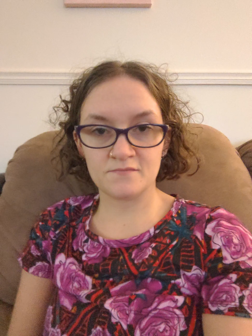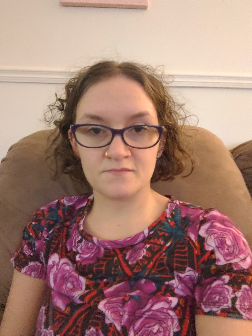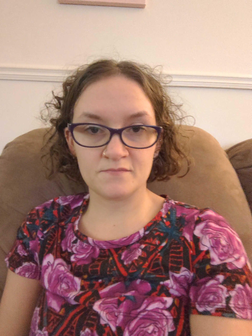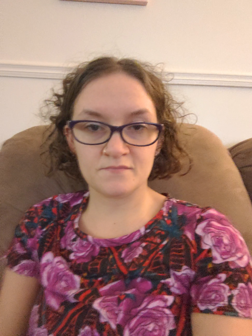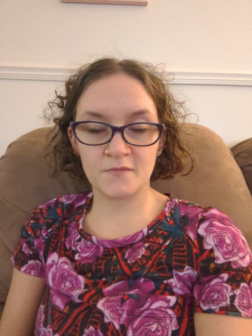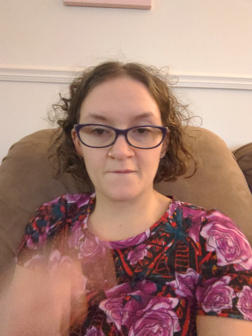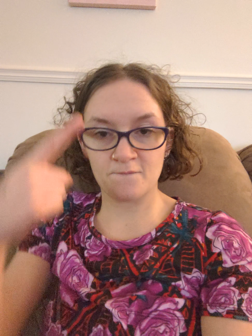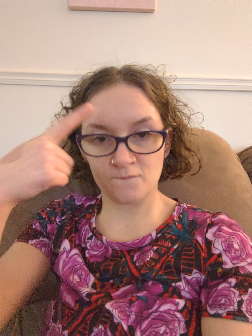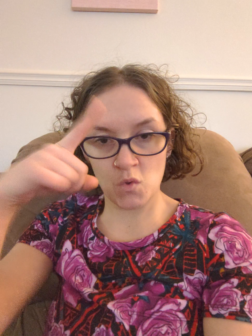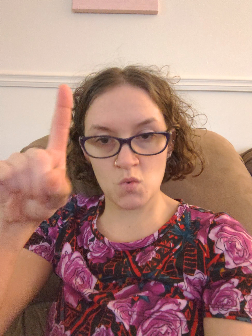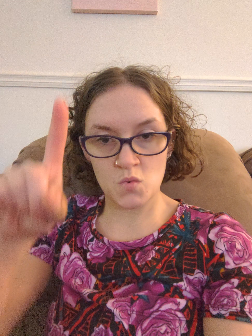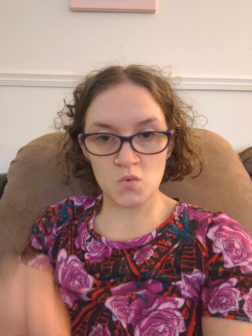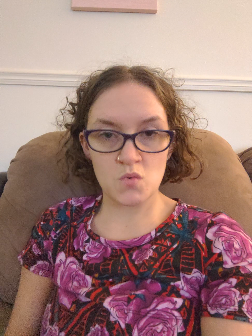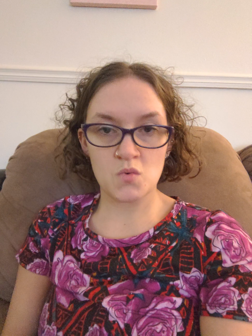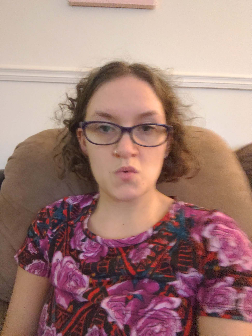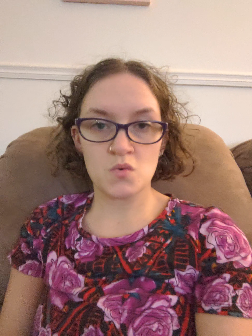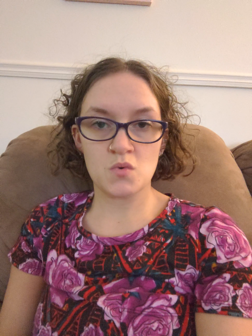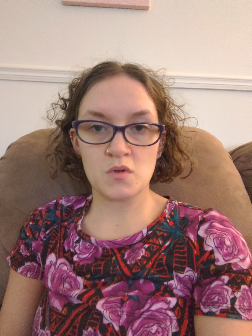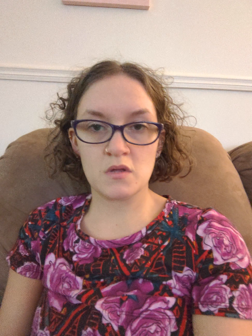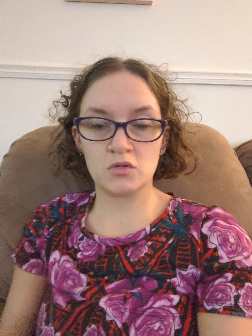for